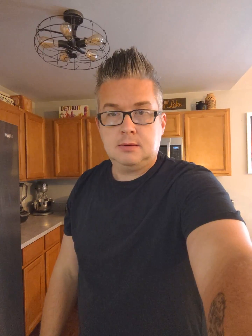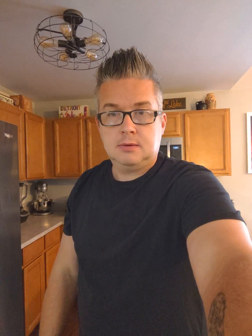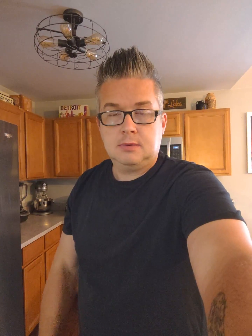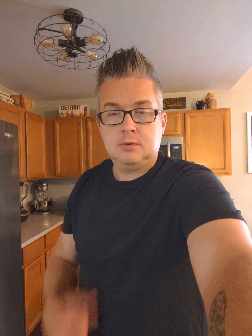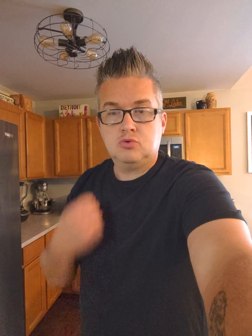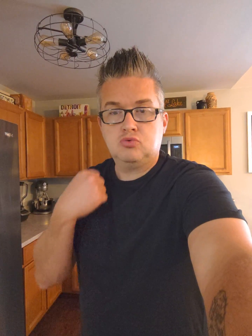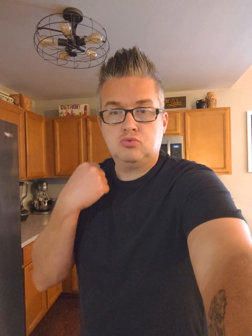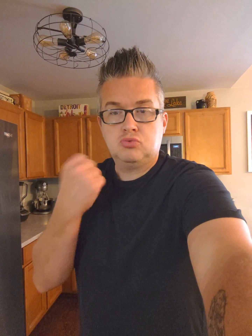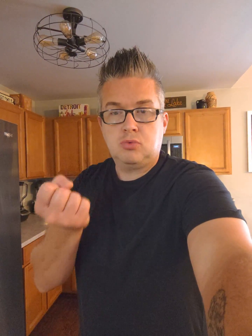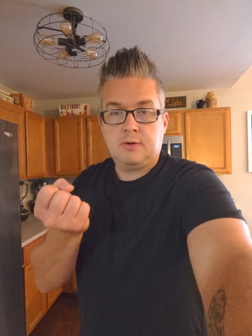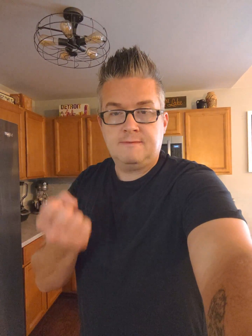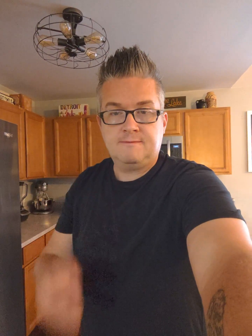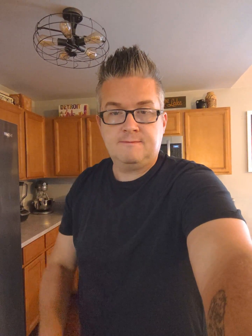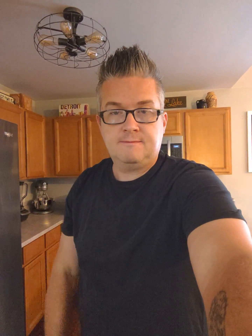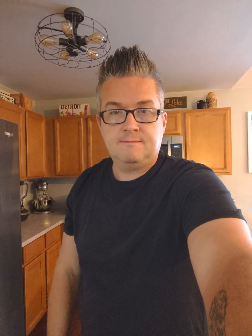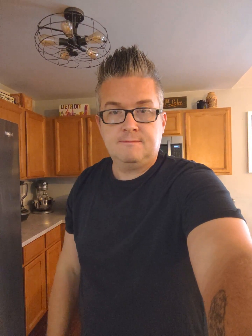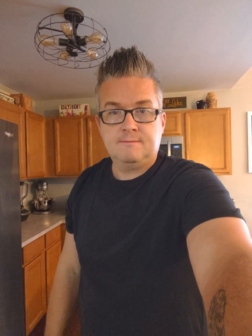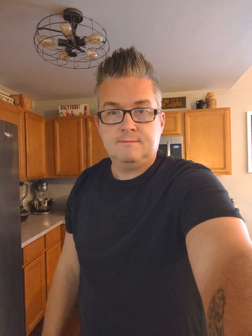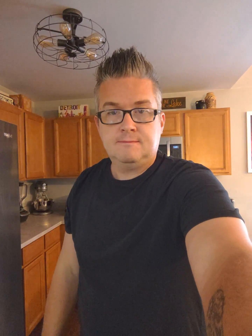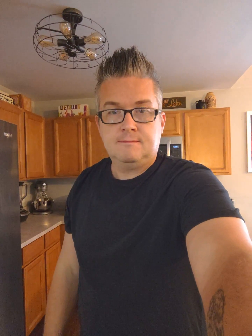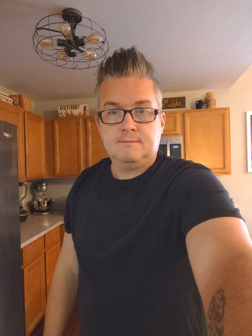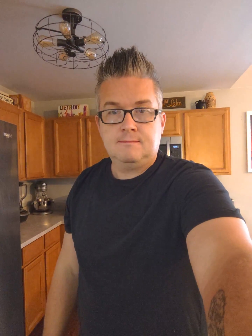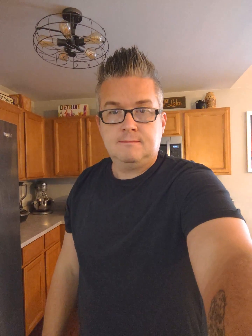drive